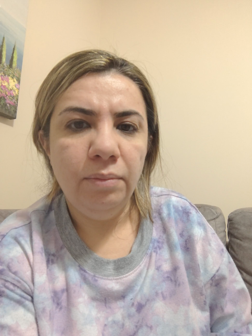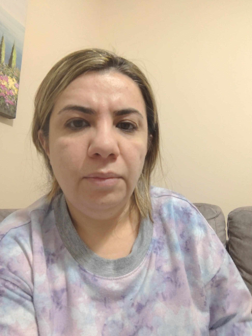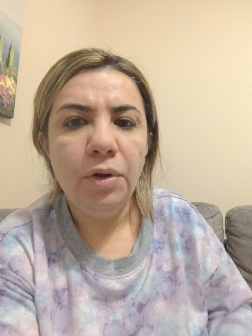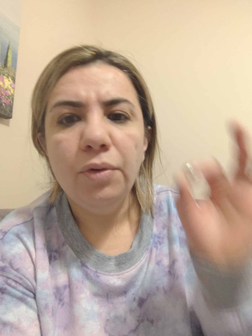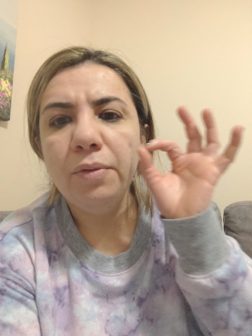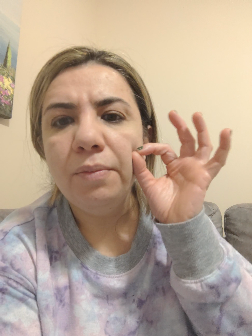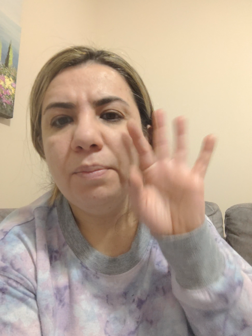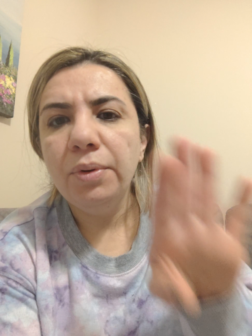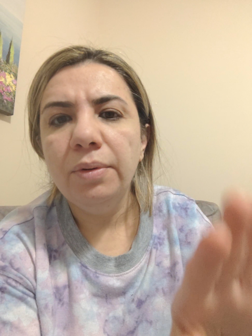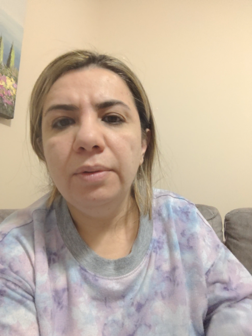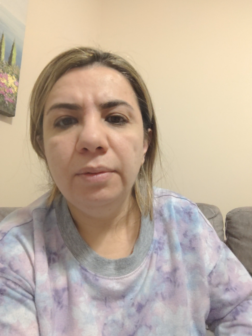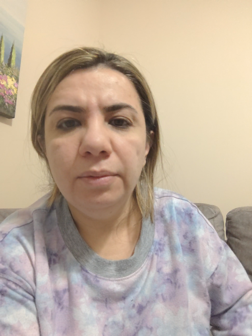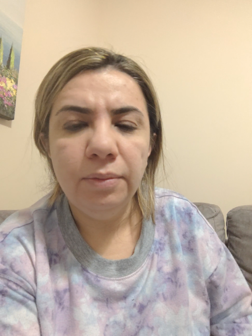bee